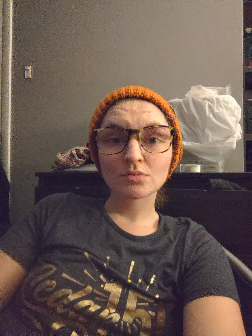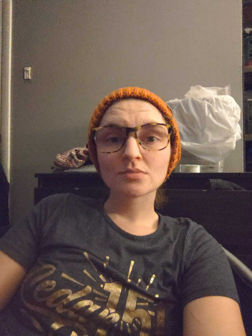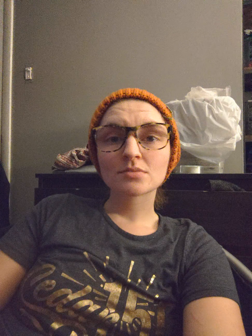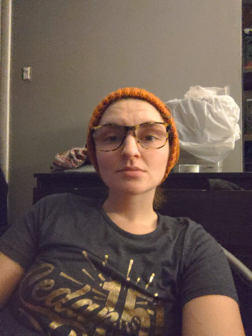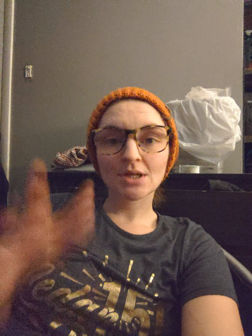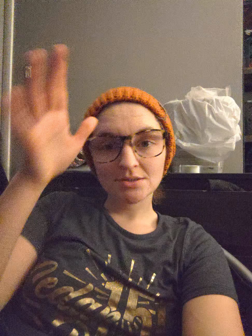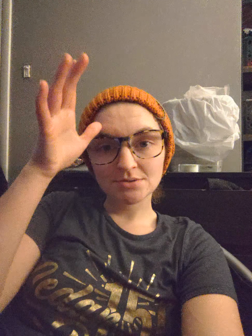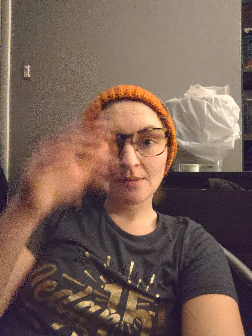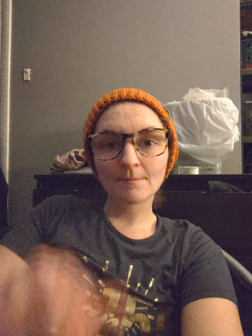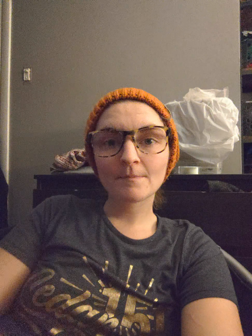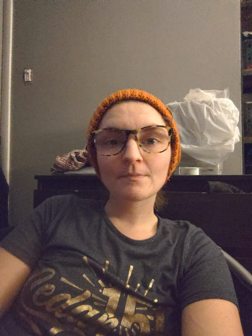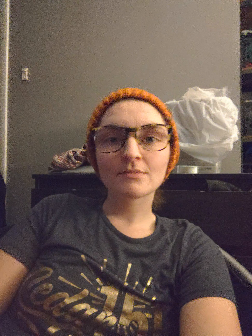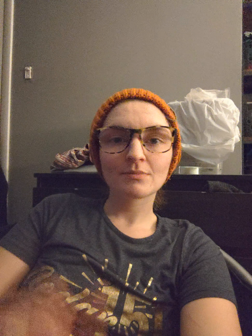dad